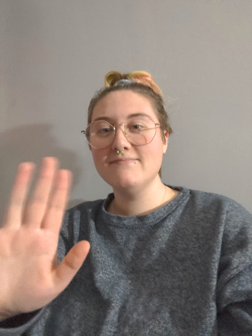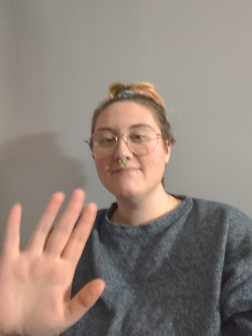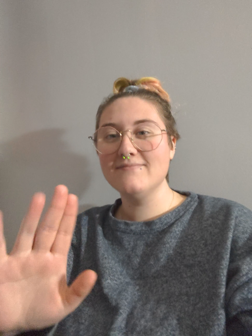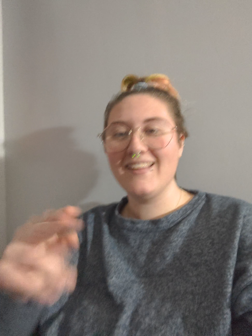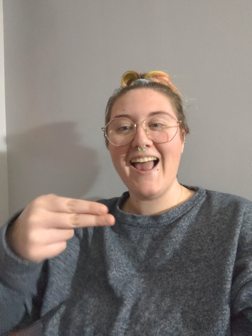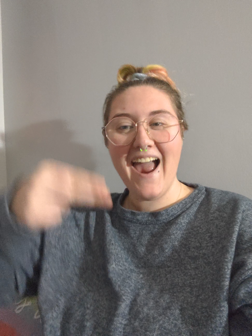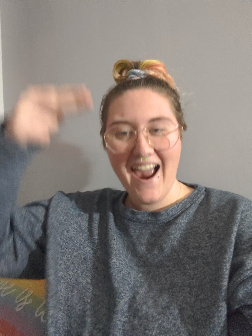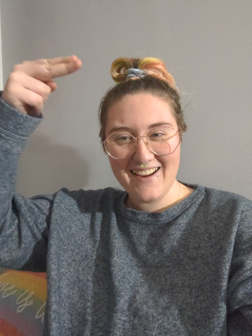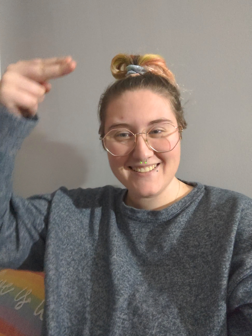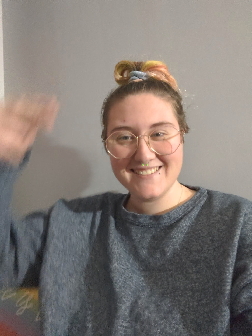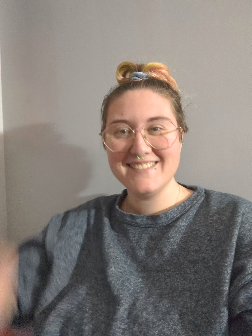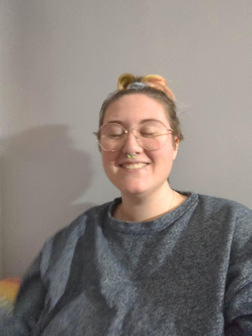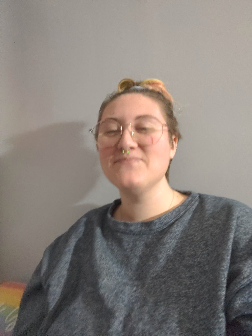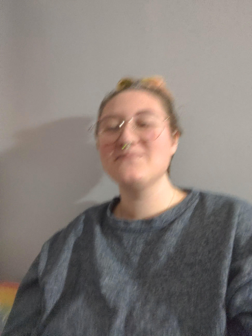high